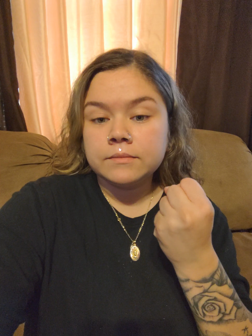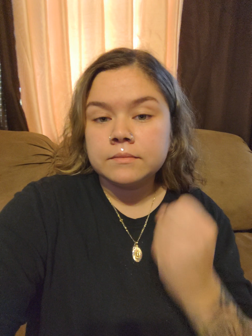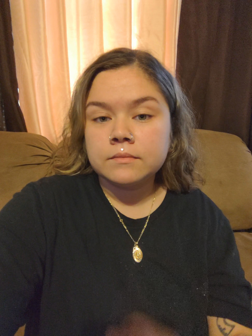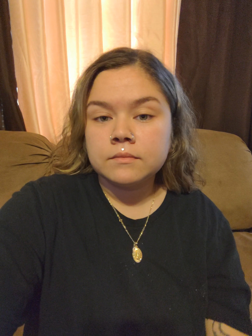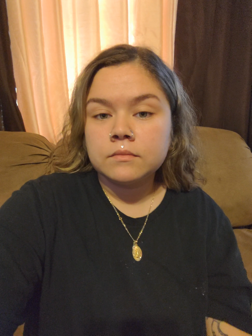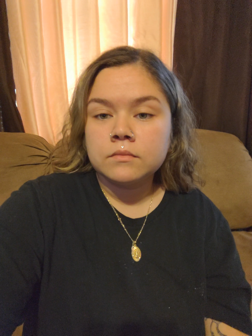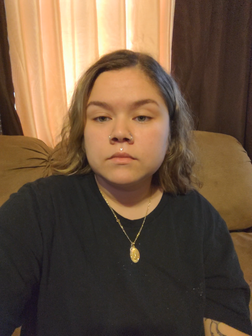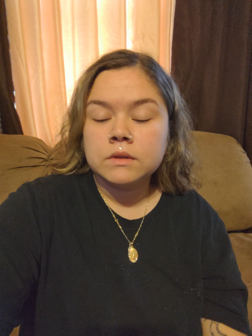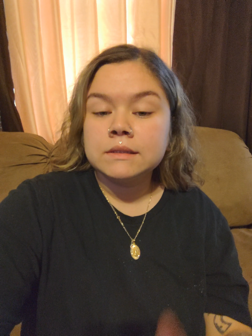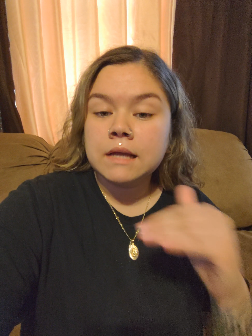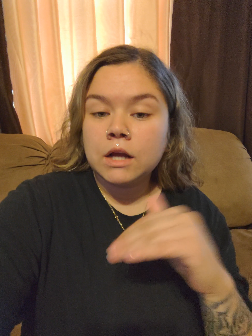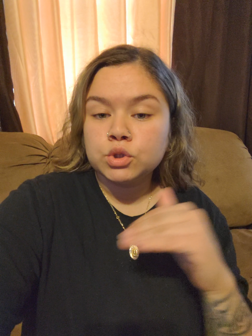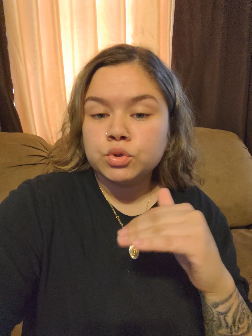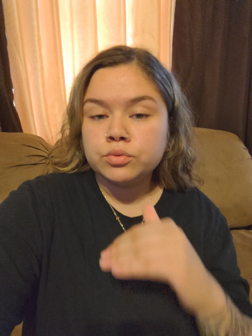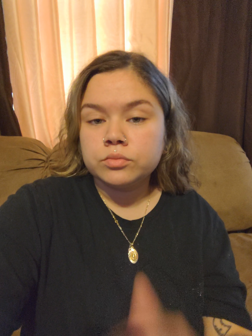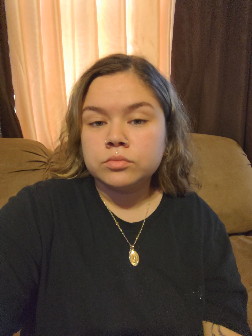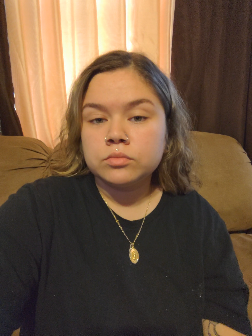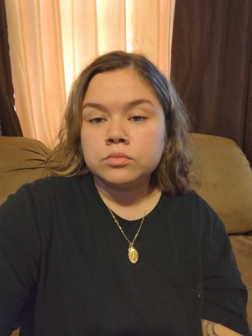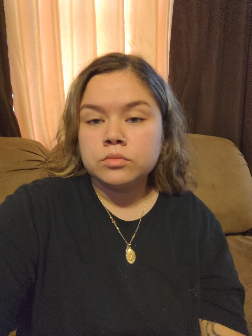doctor